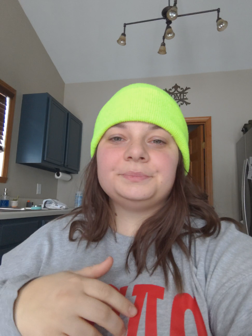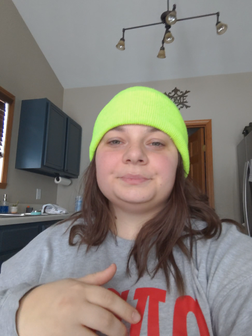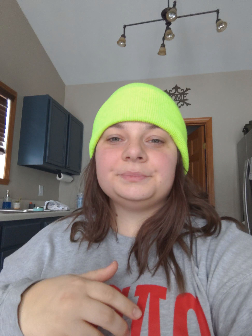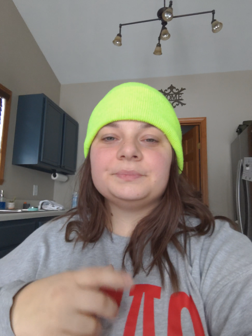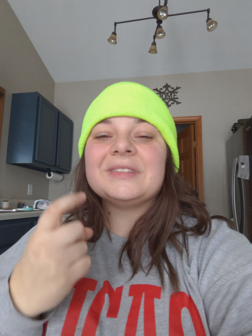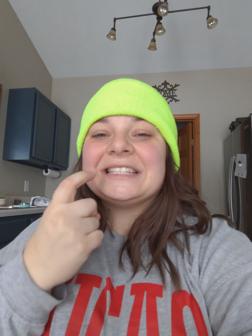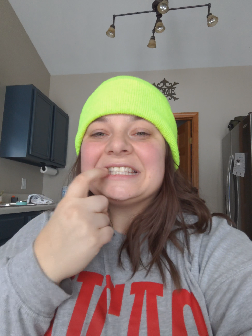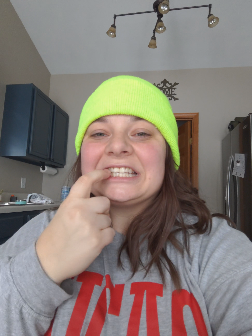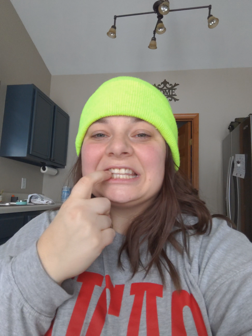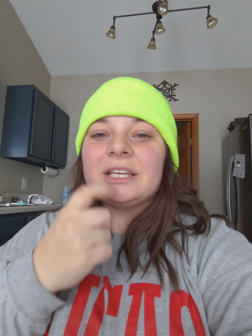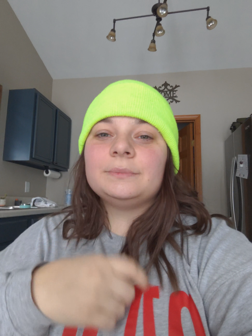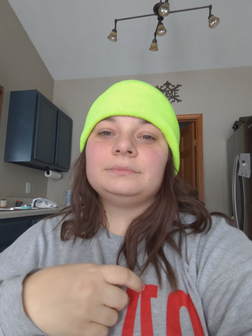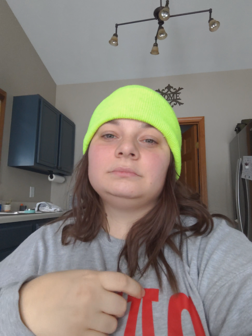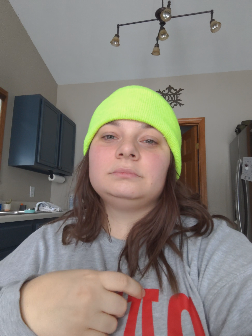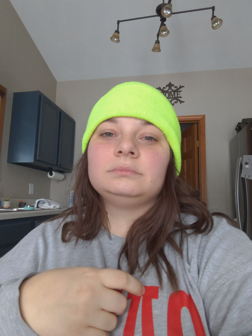tooth